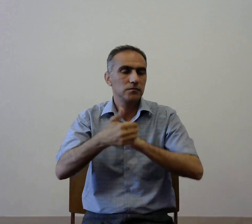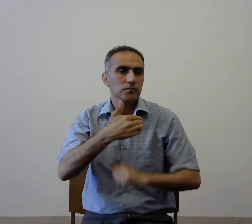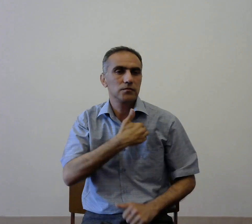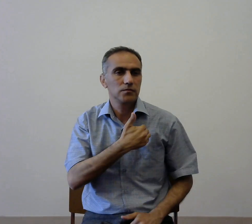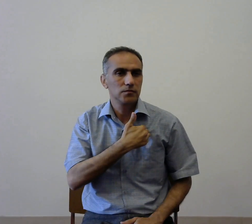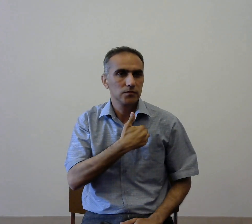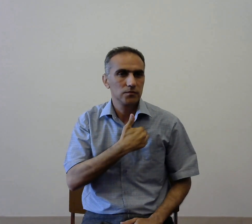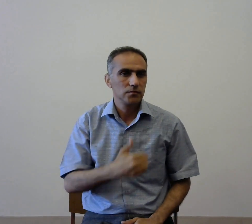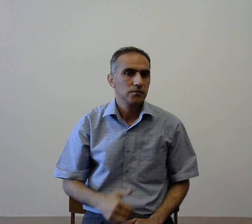istəmək